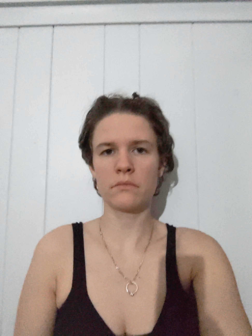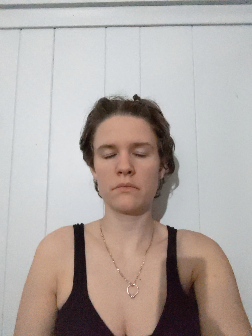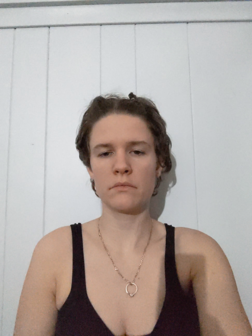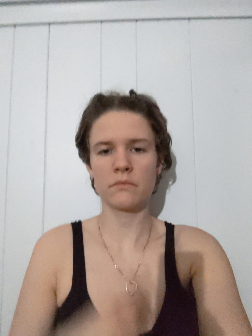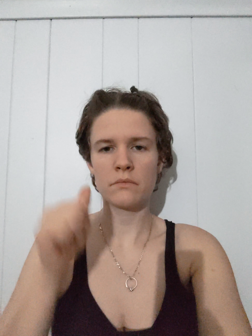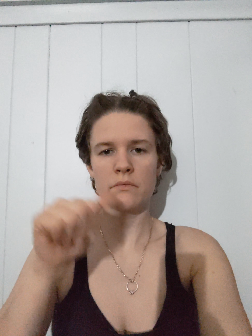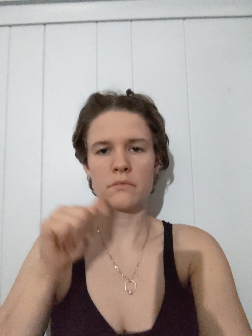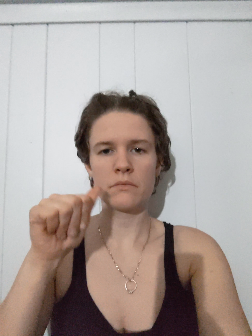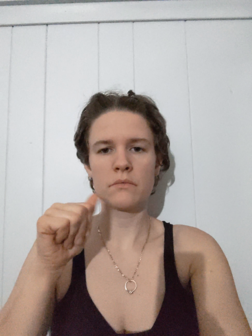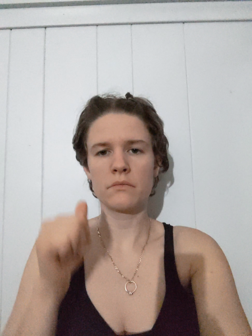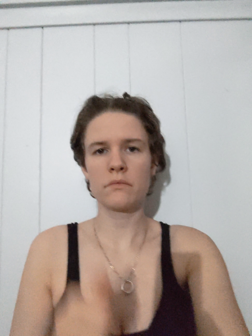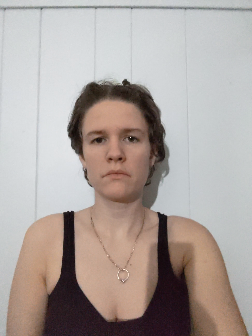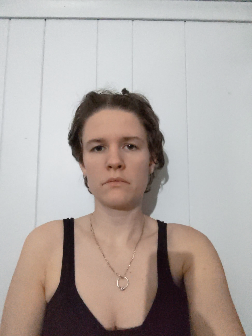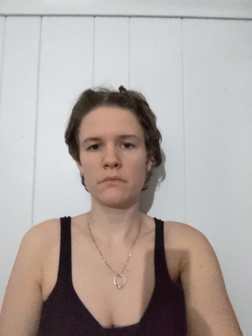aunt